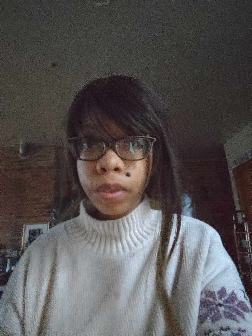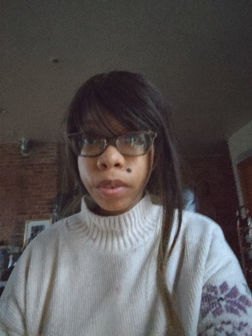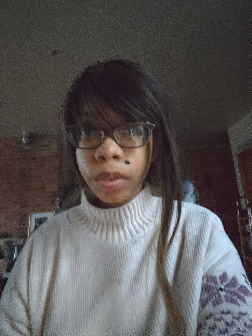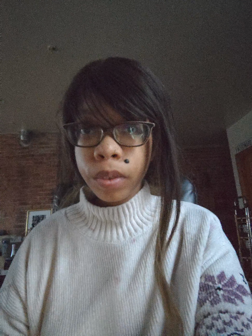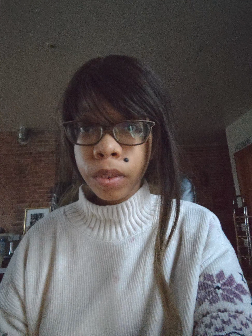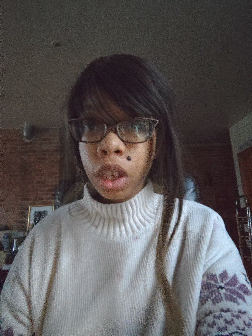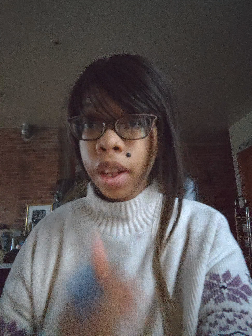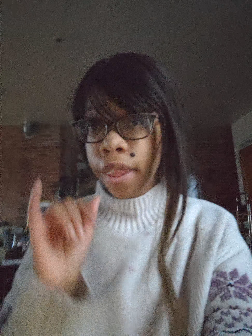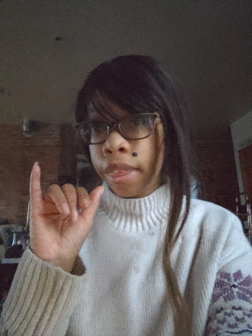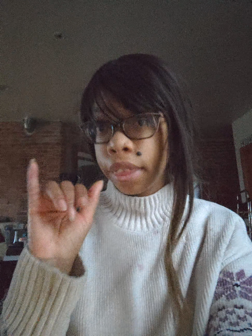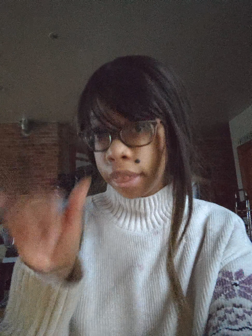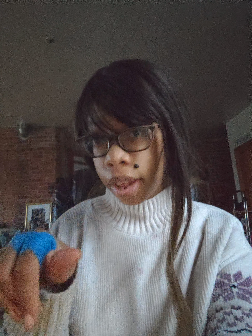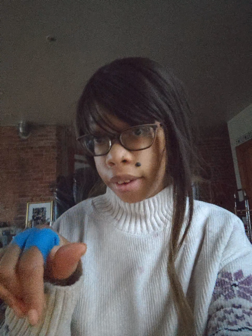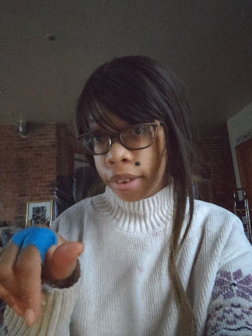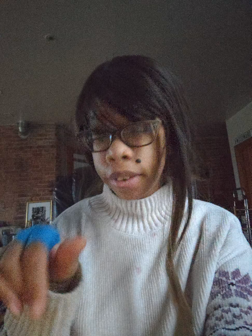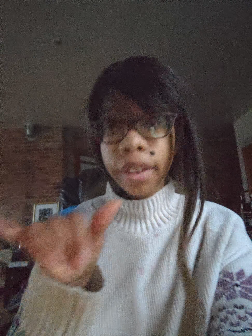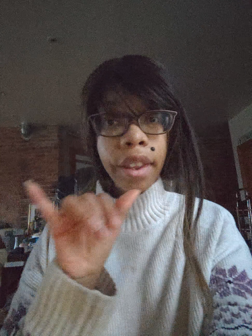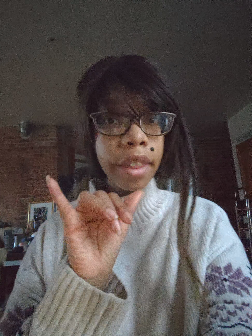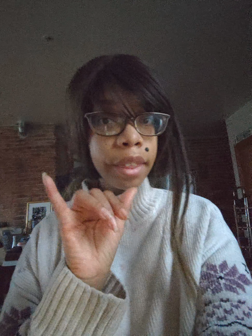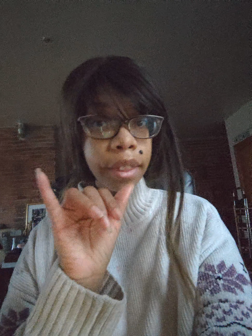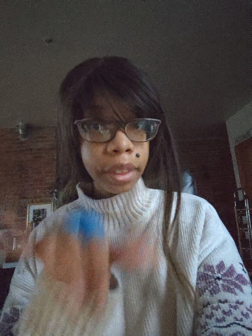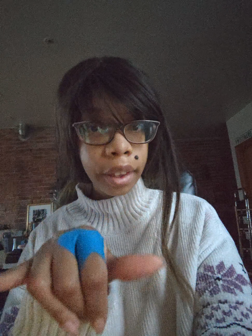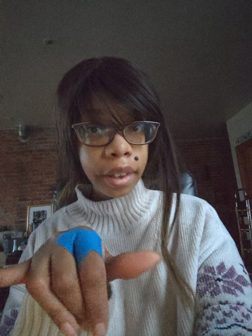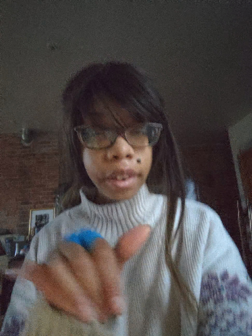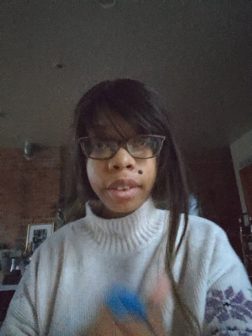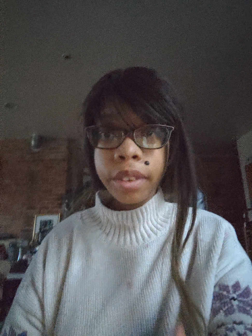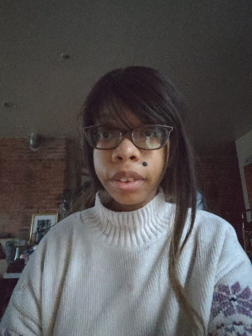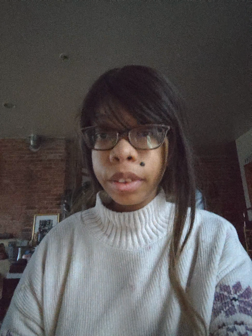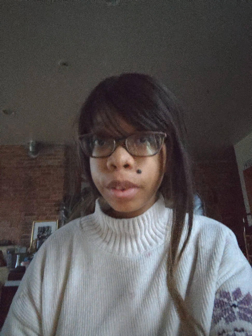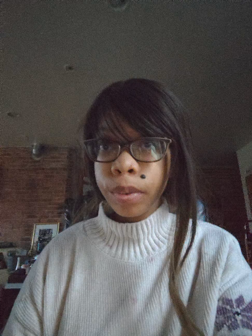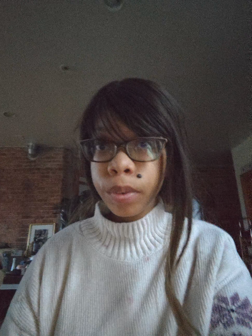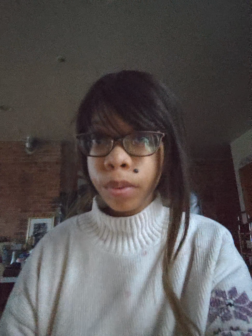that